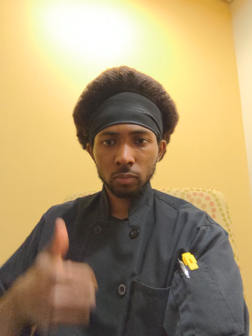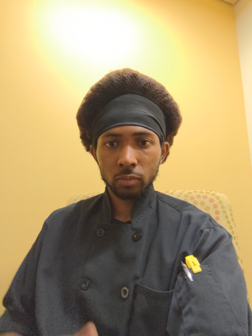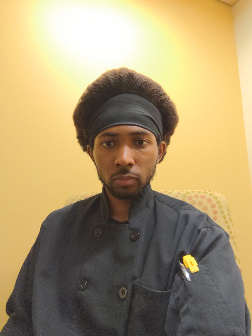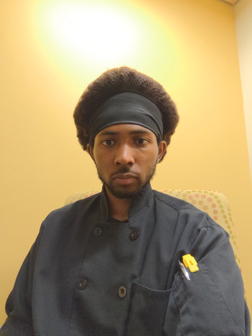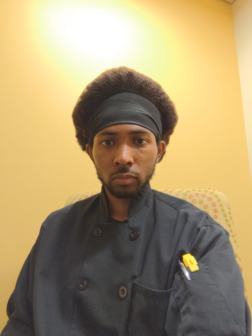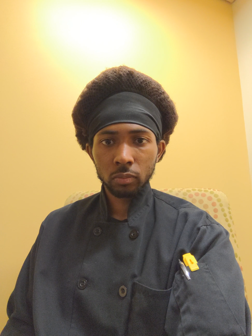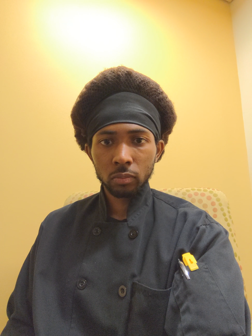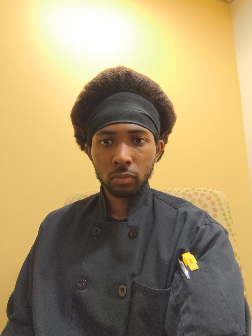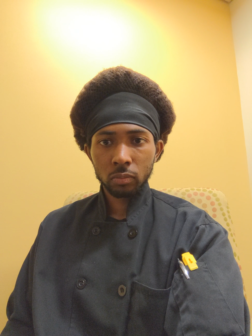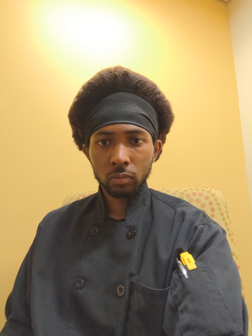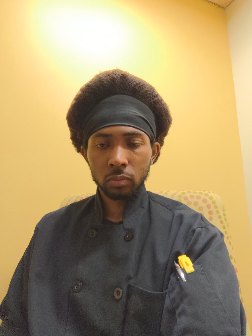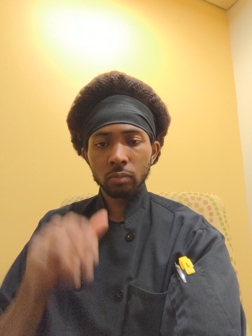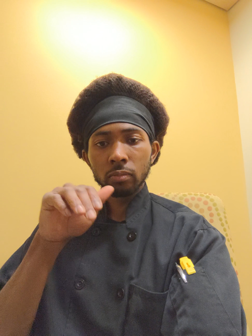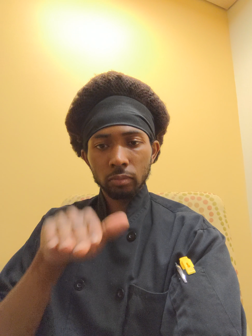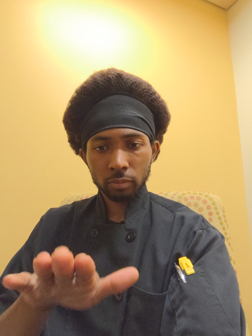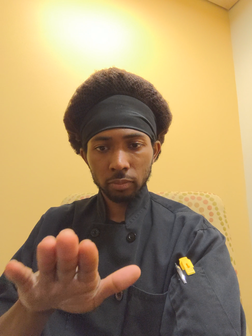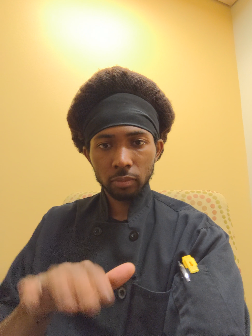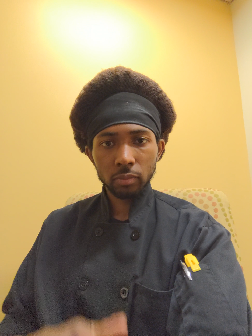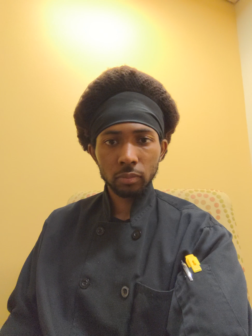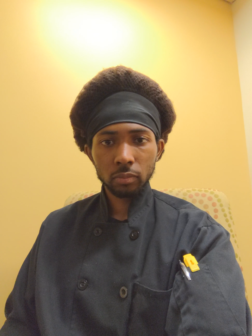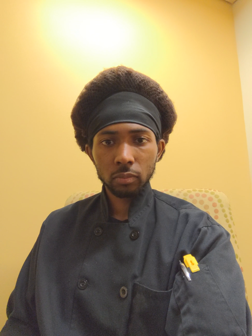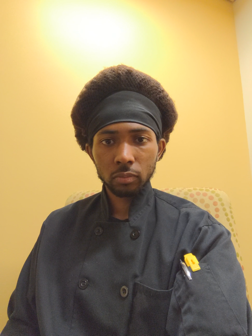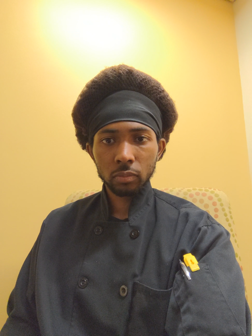enter